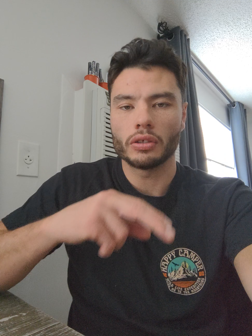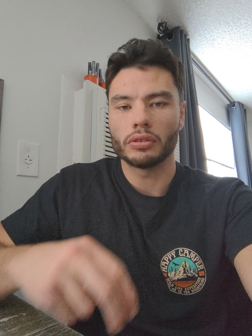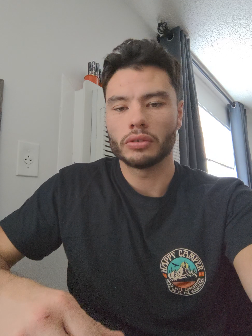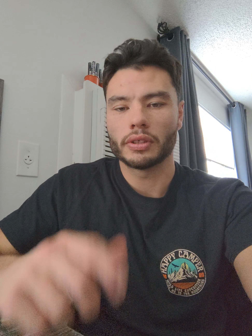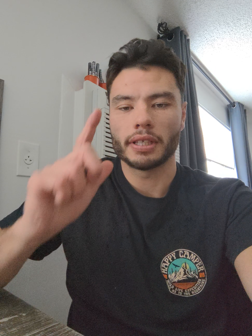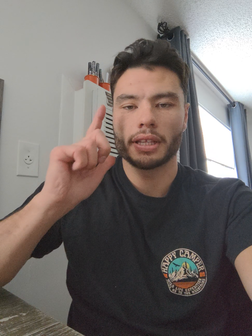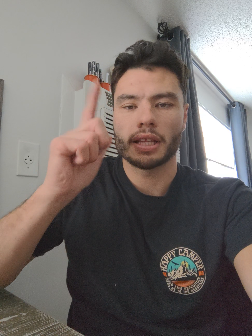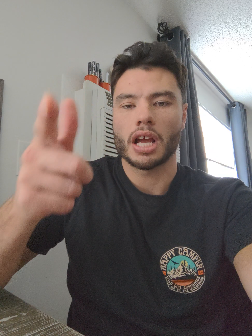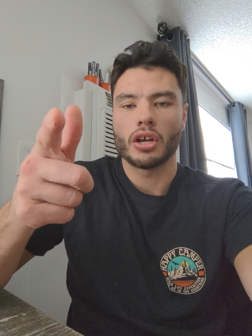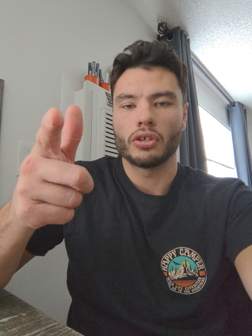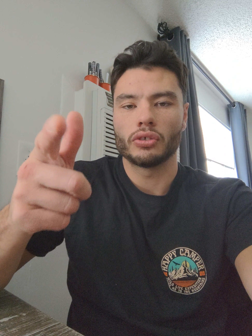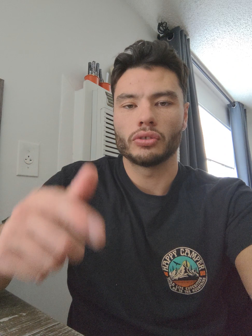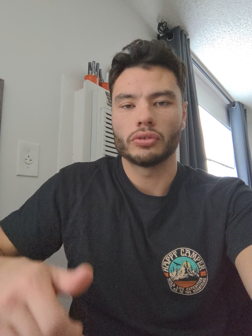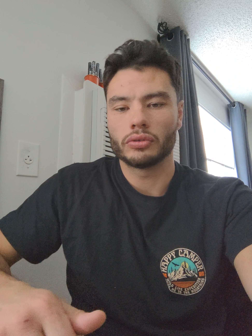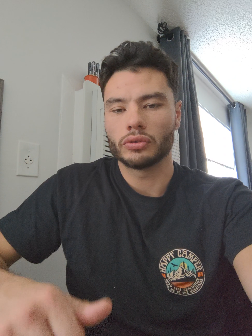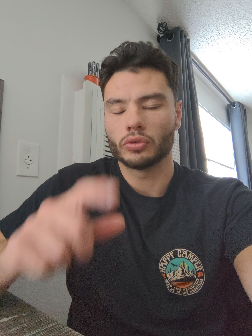later